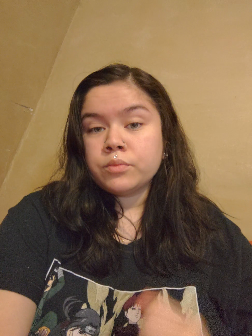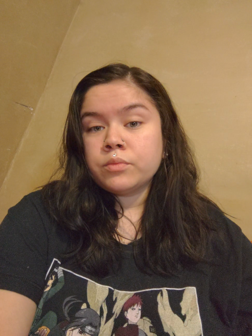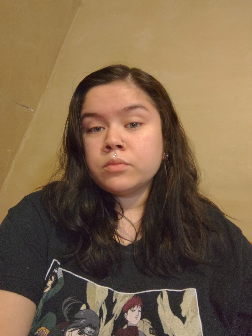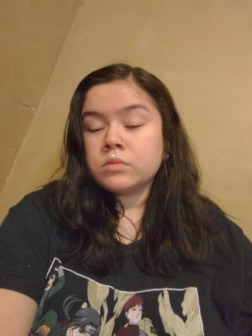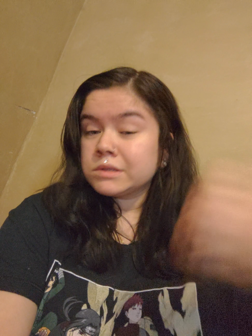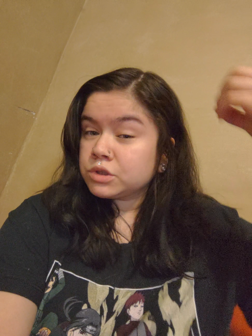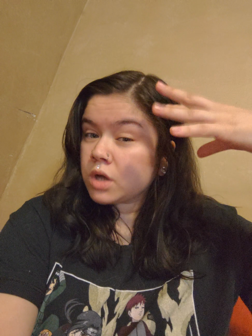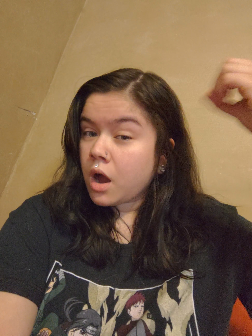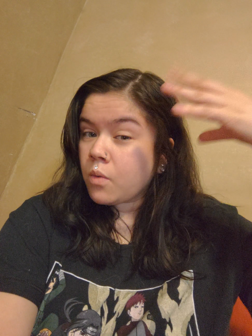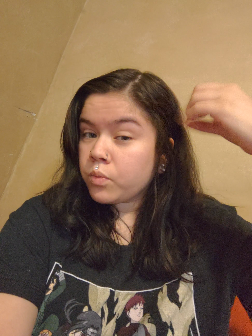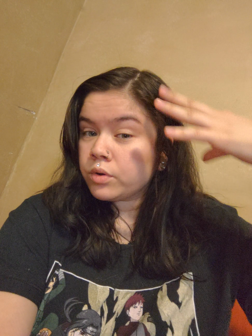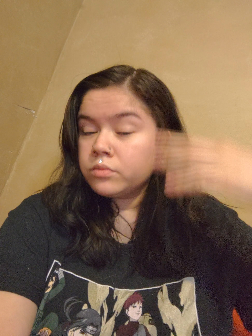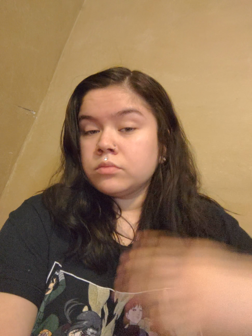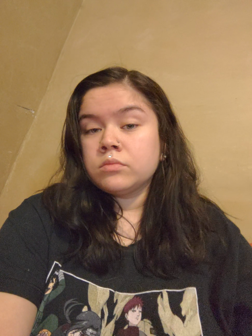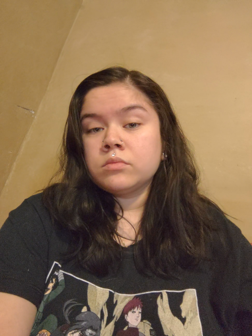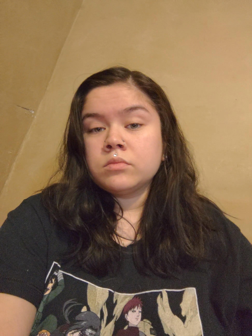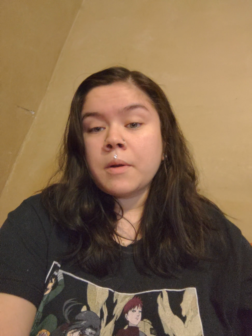shower